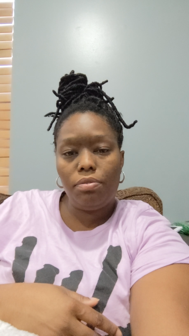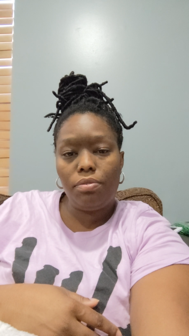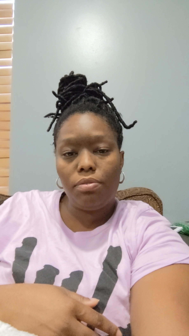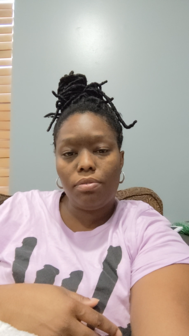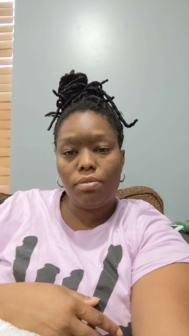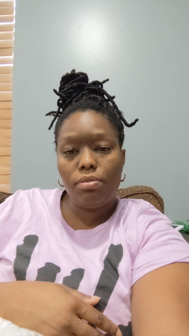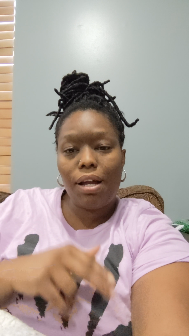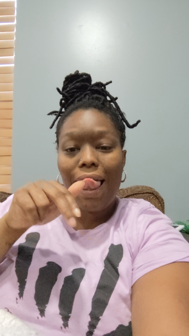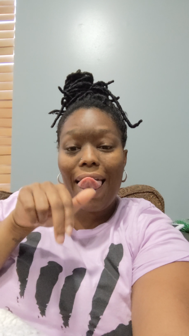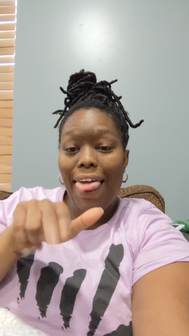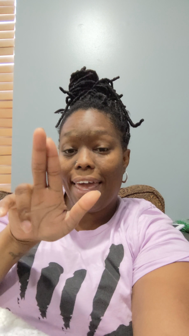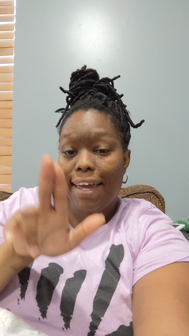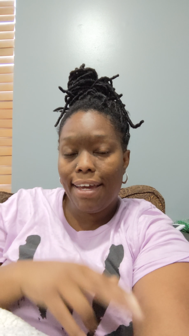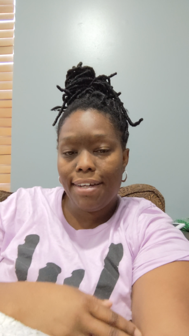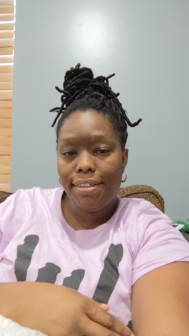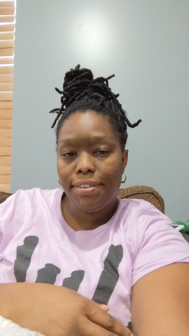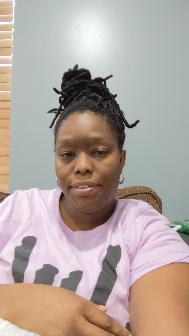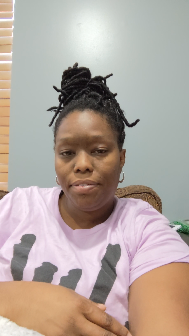lick